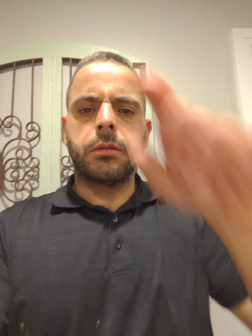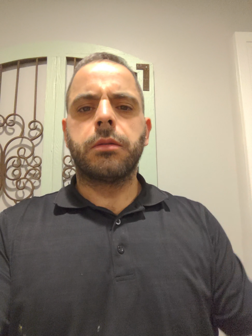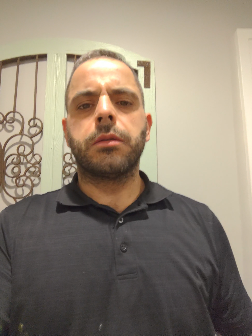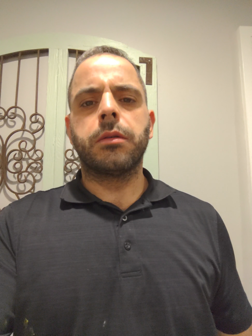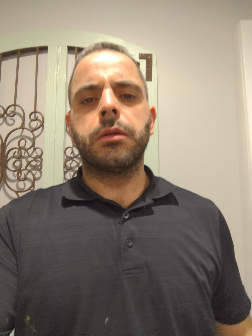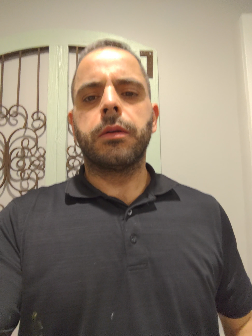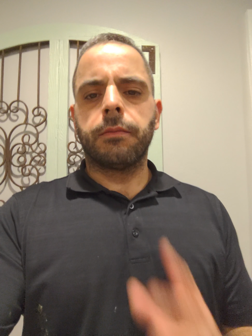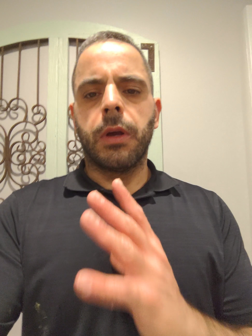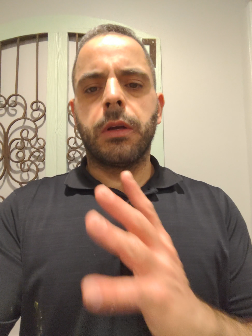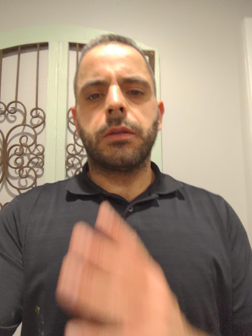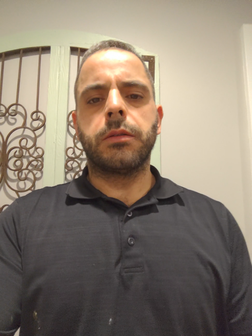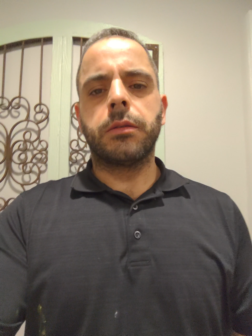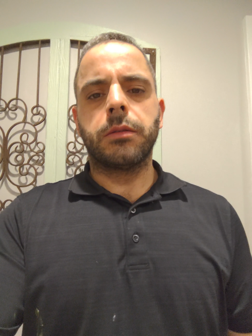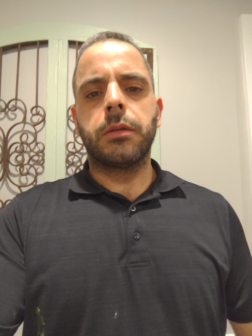fine